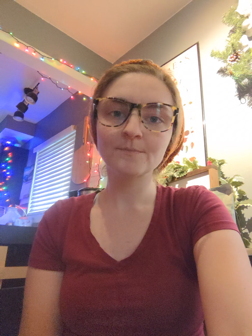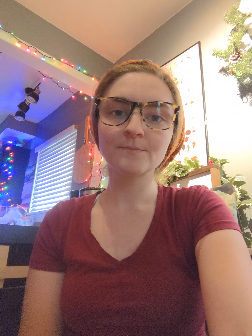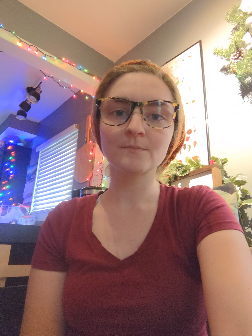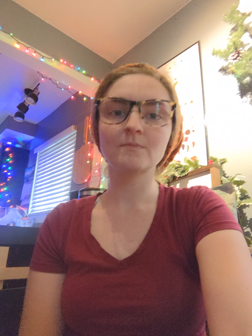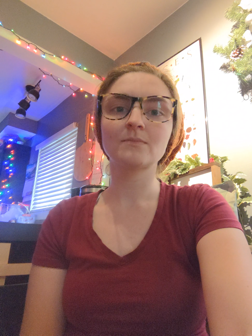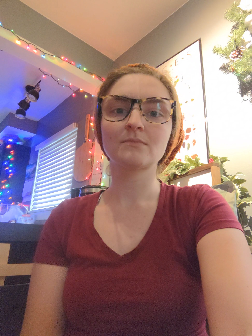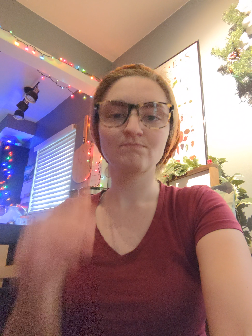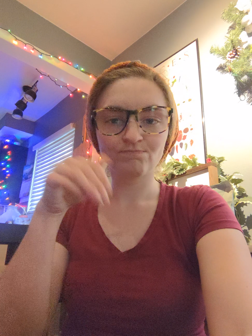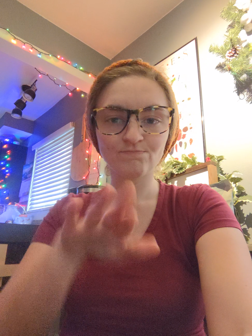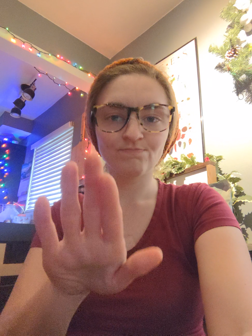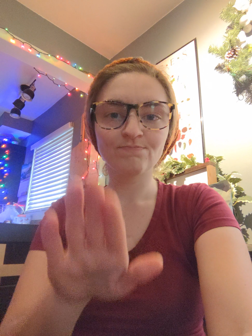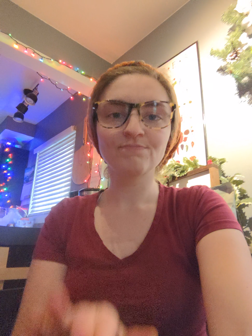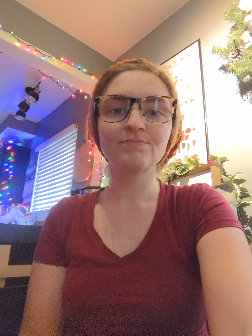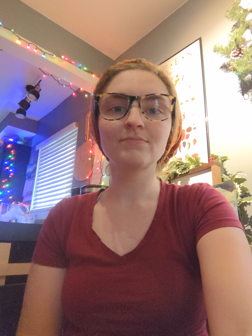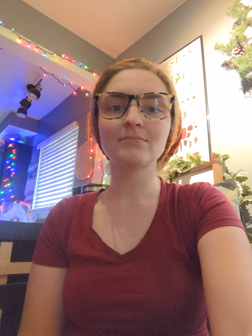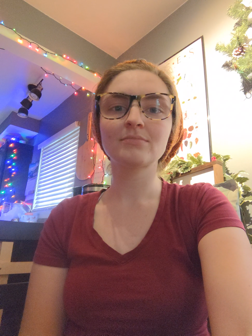into